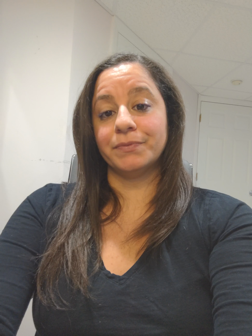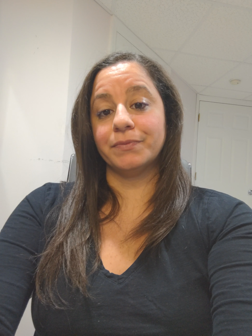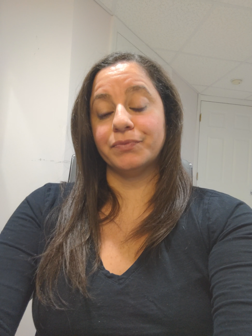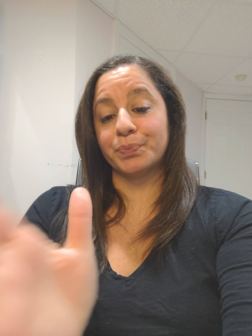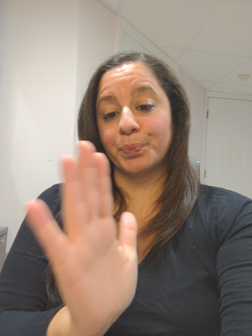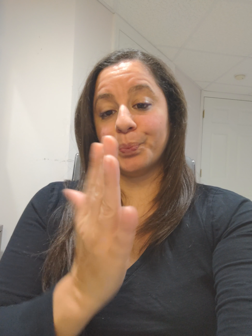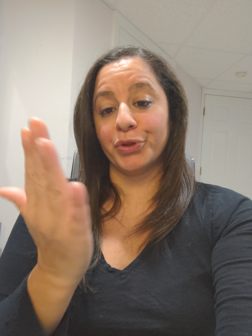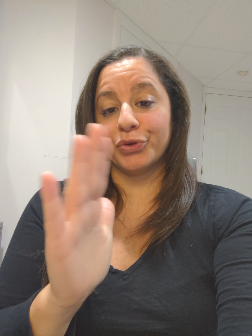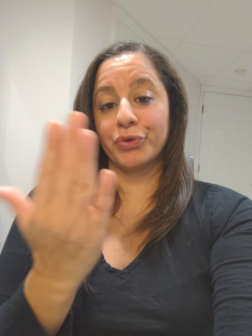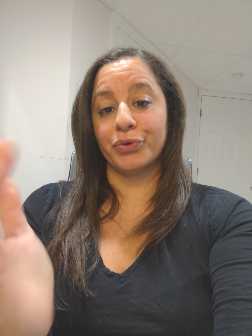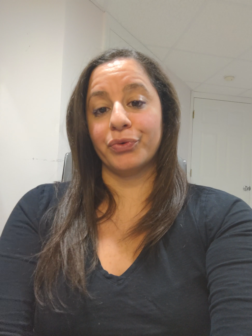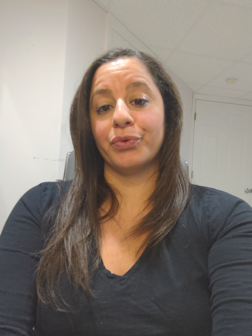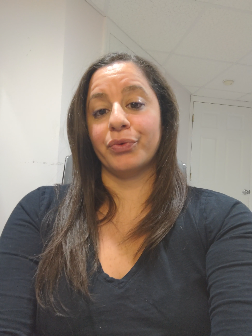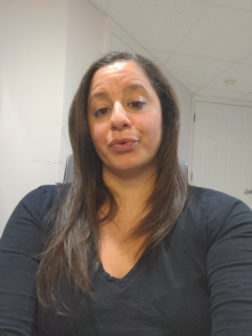book